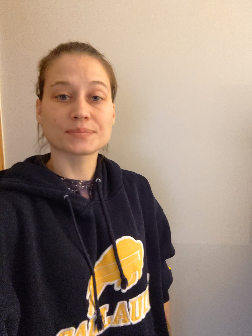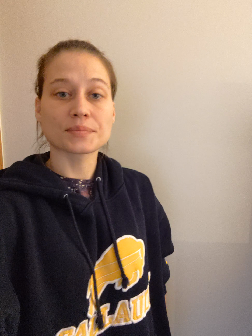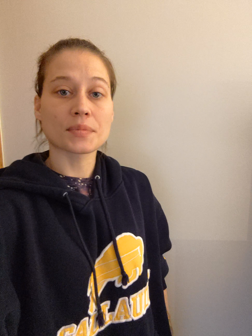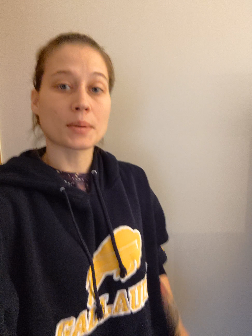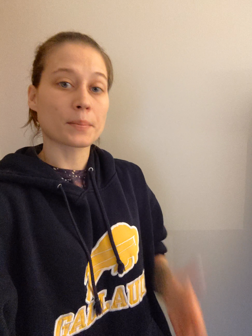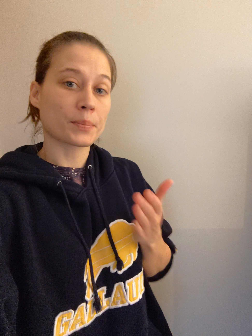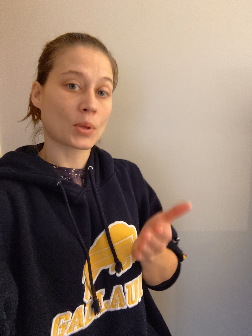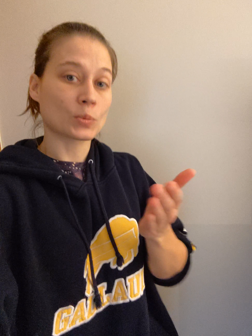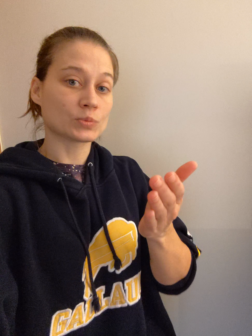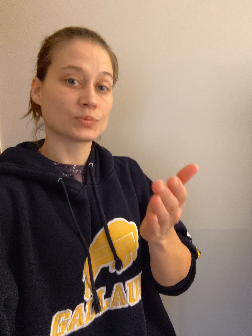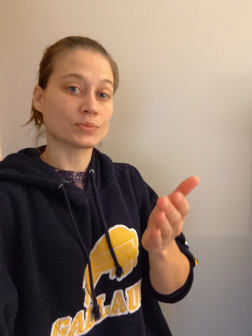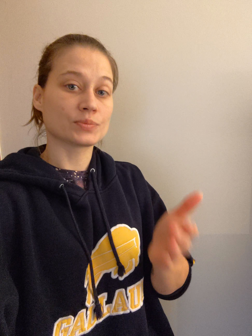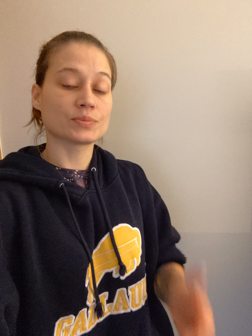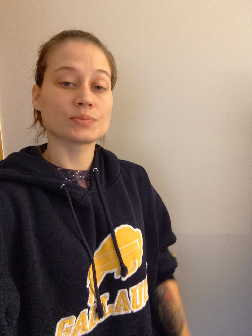boat